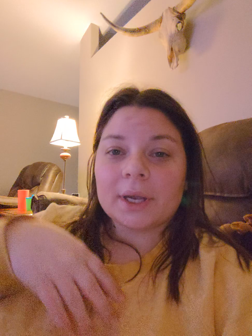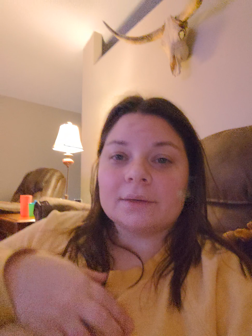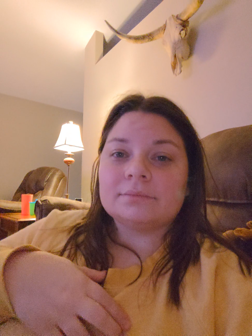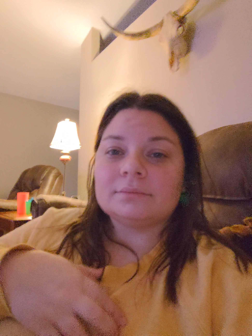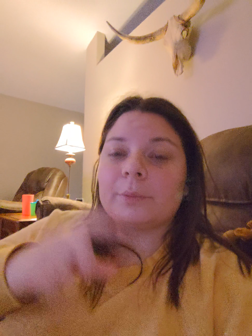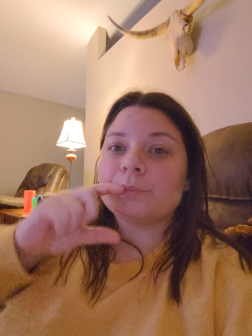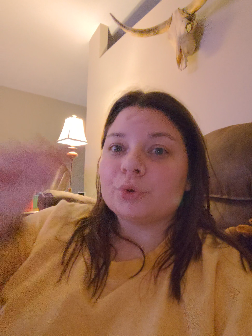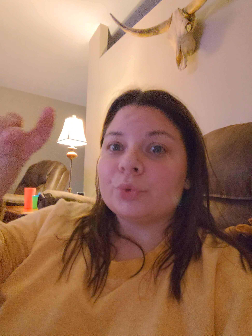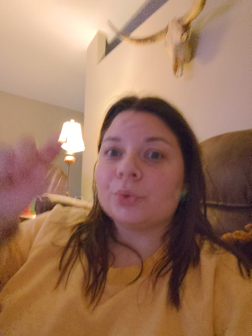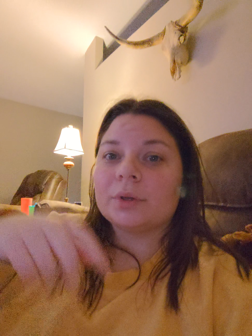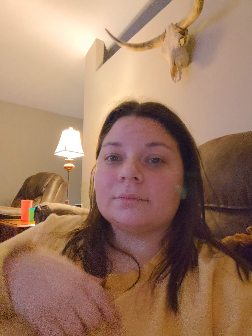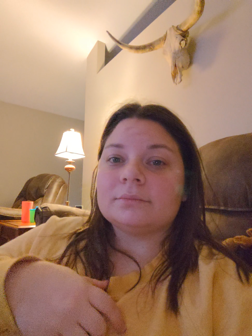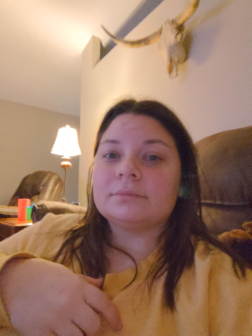moon